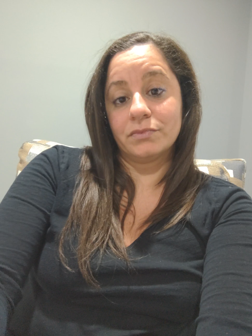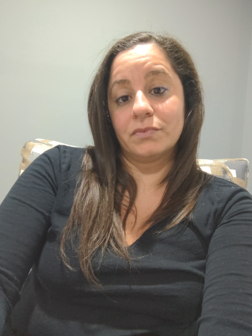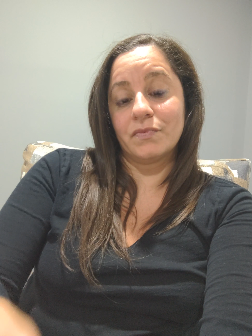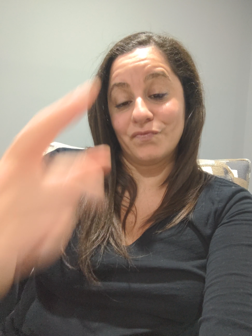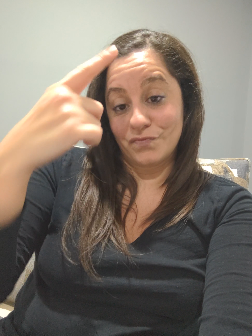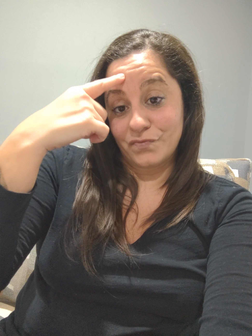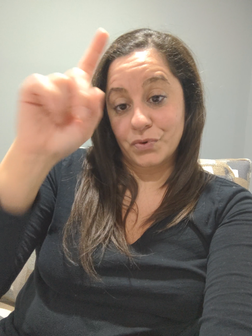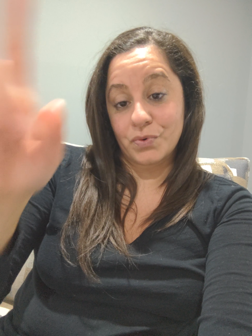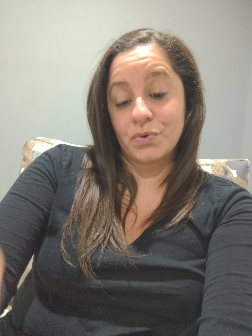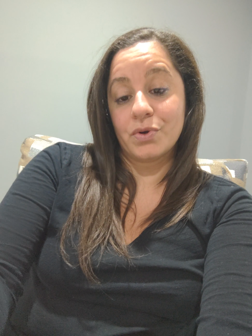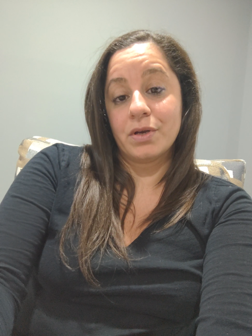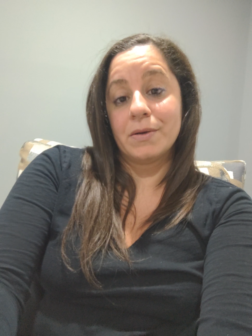for